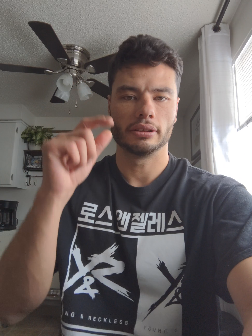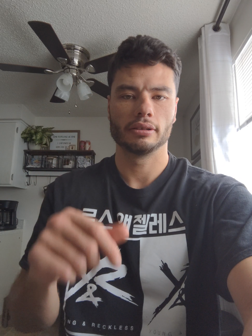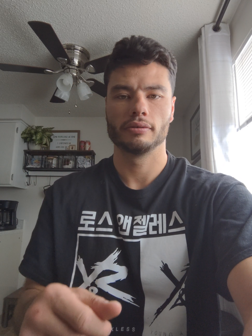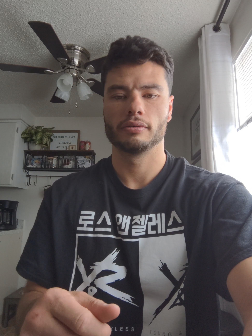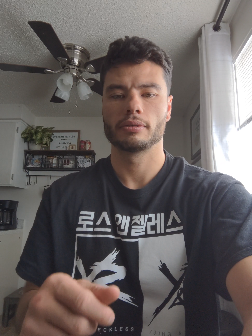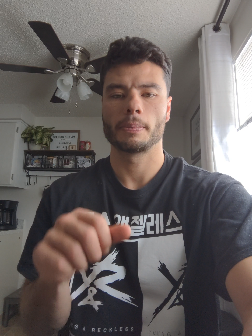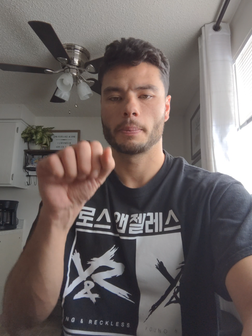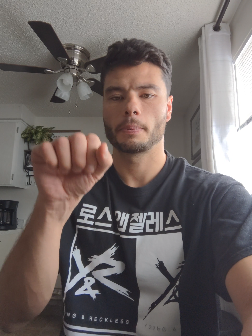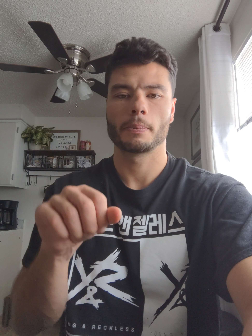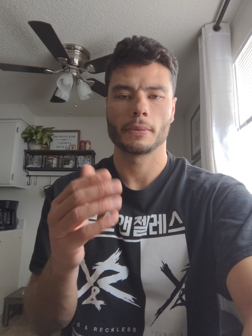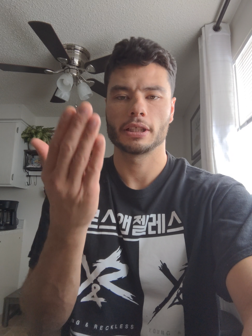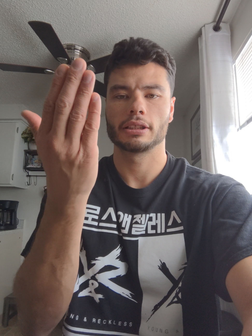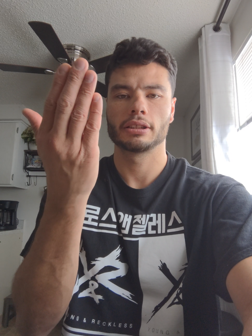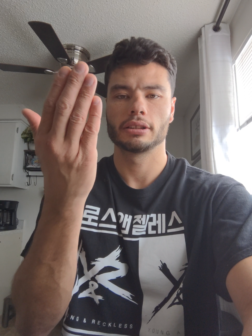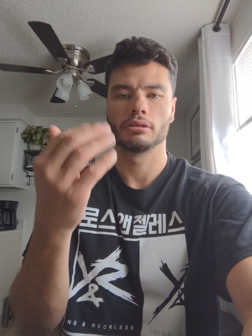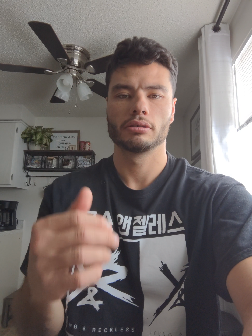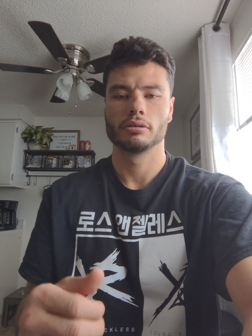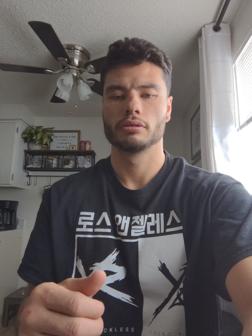mitten